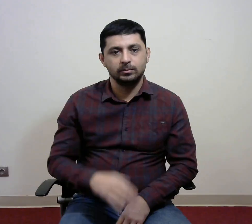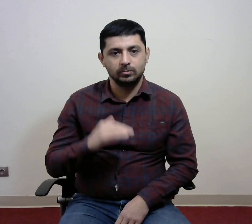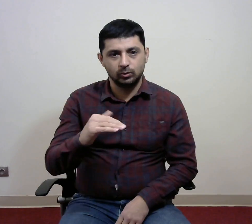siz